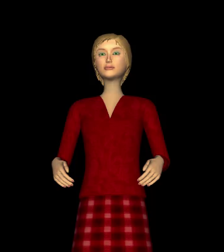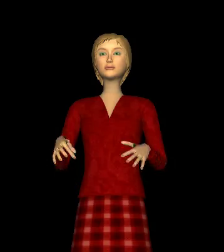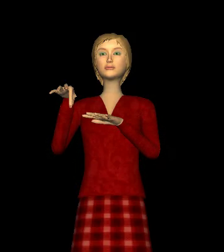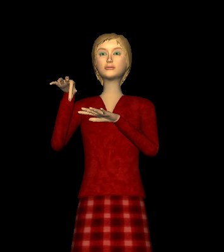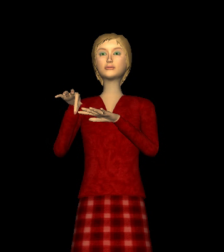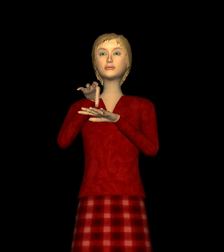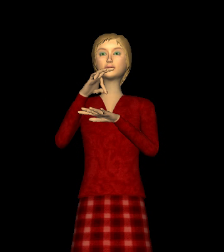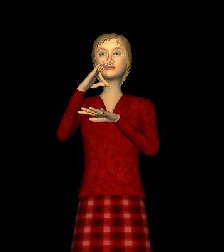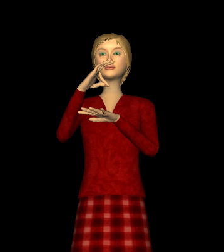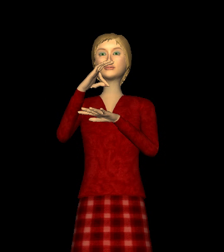زواج